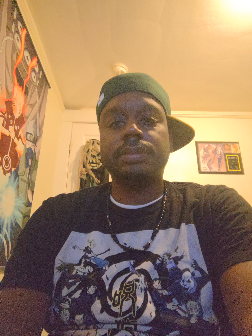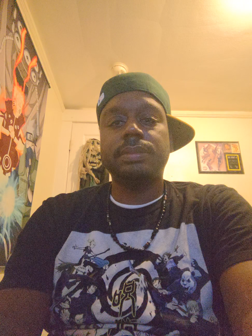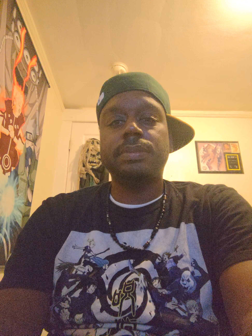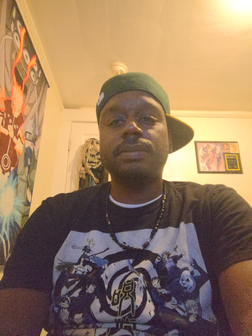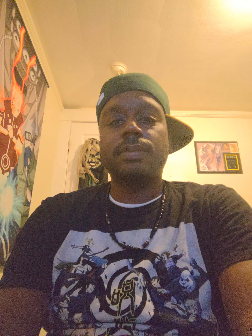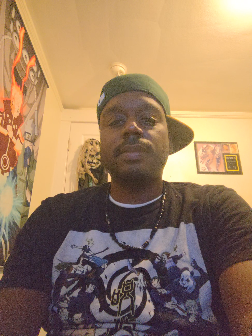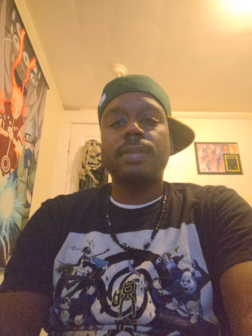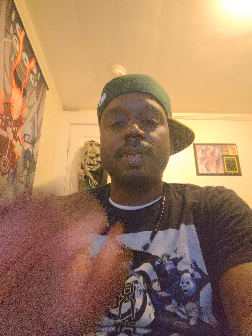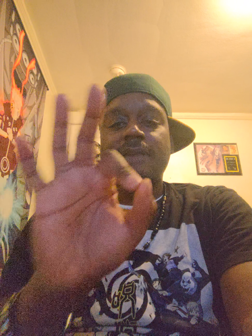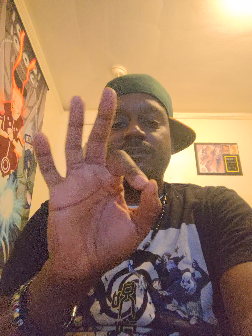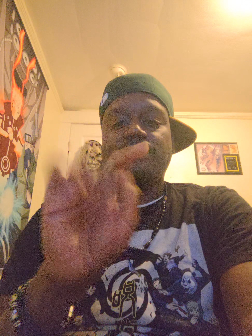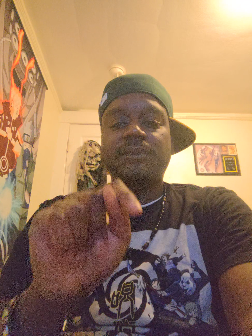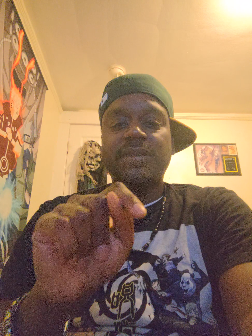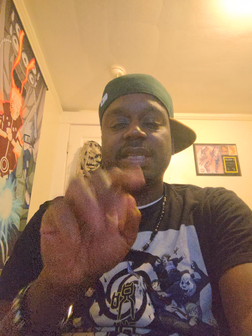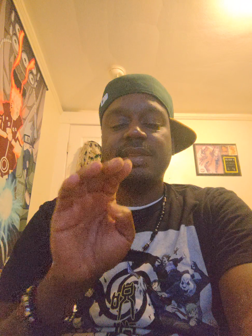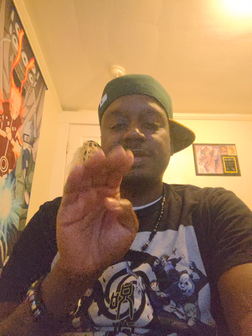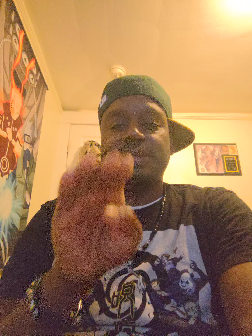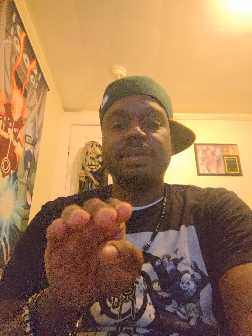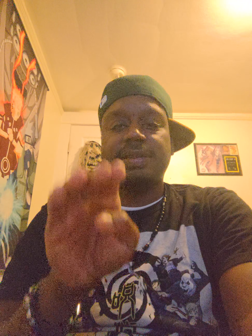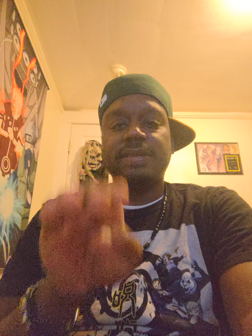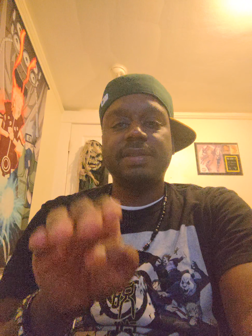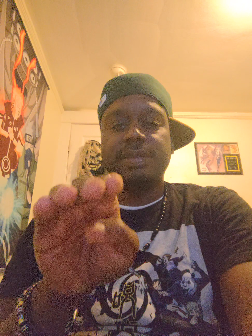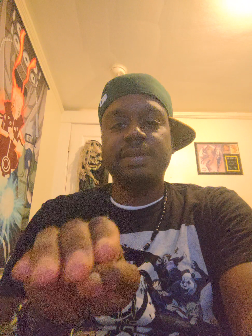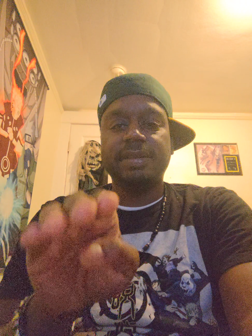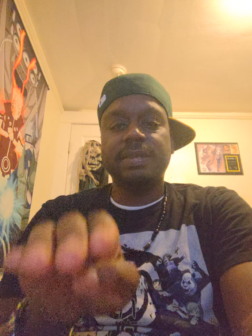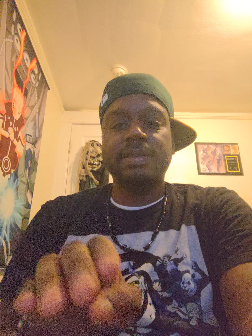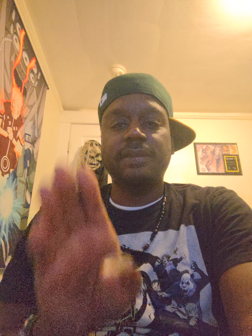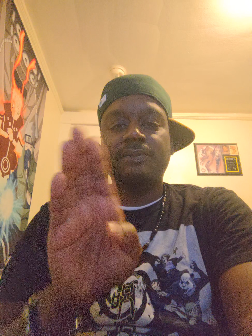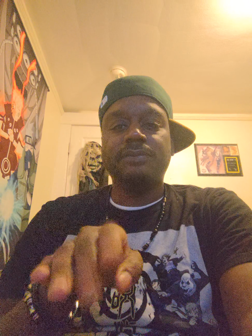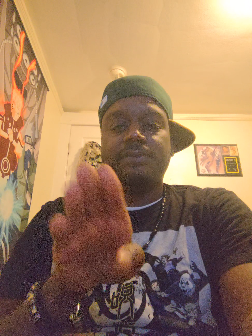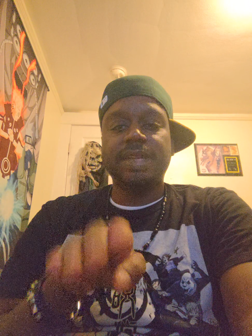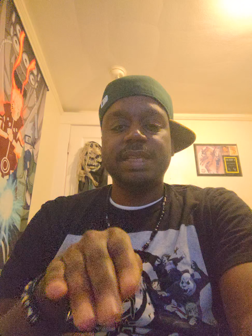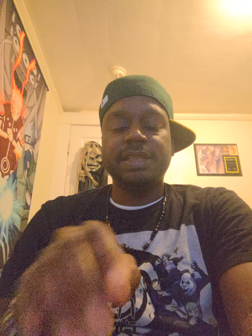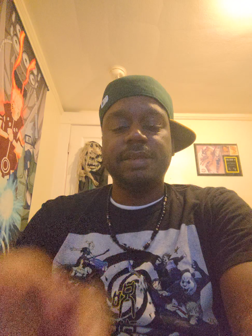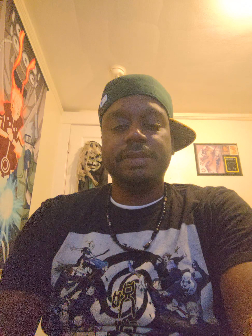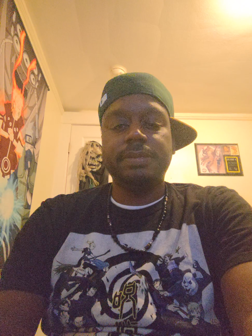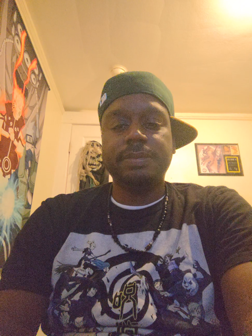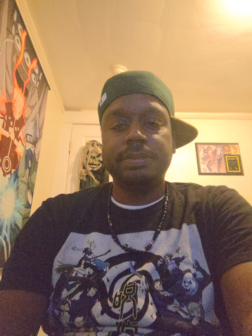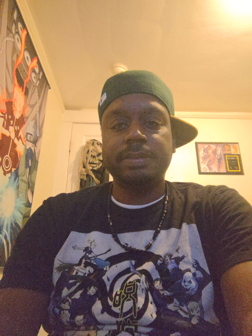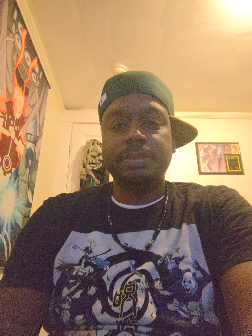feet